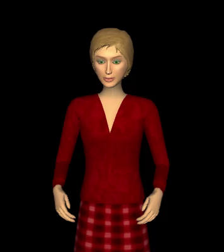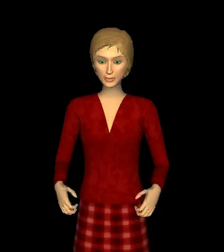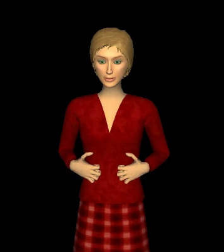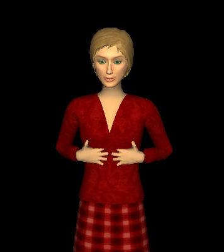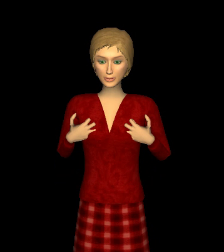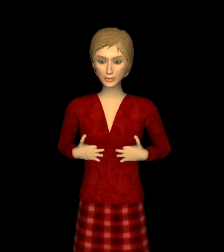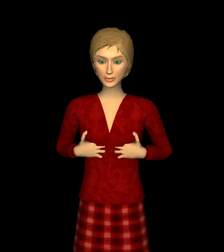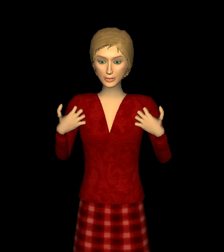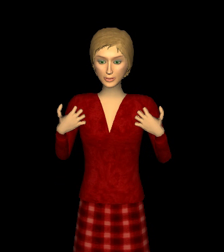غاضب